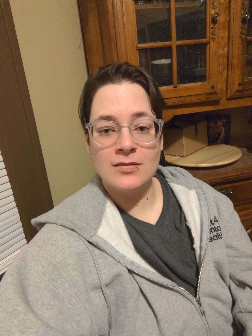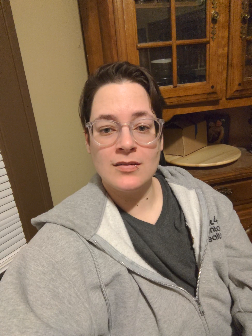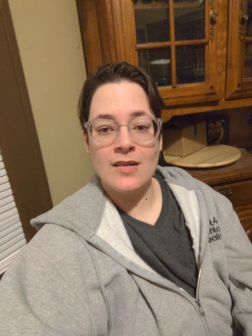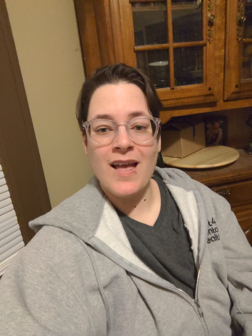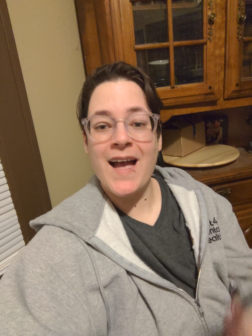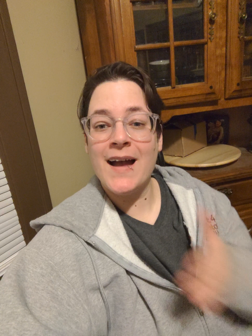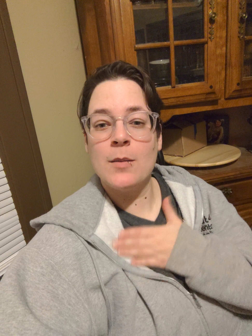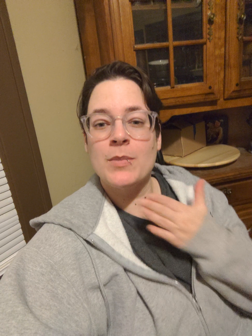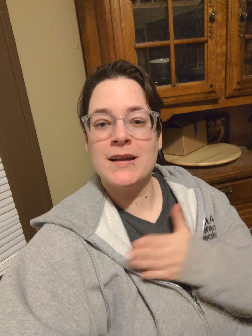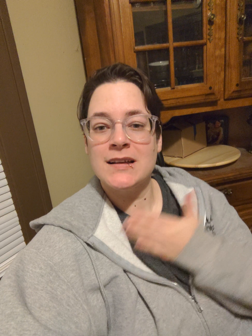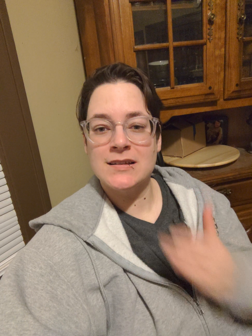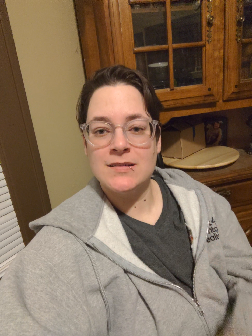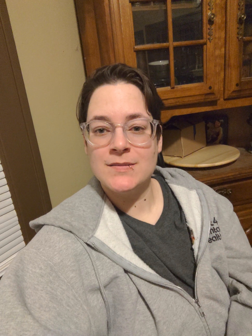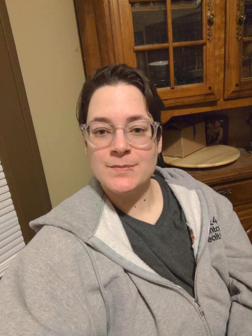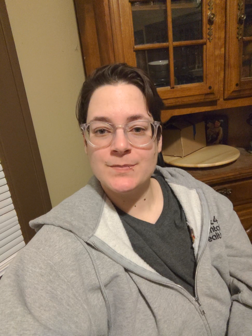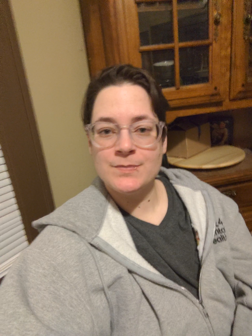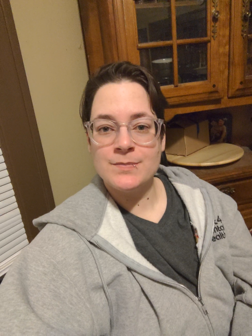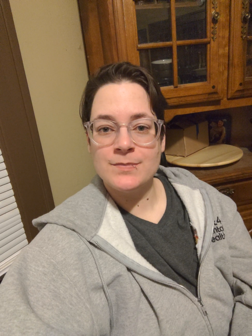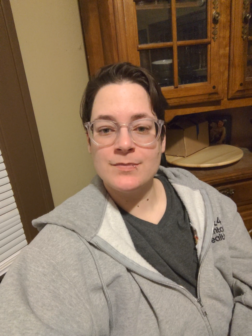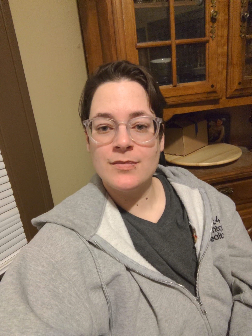happy